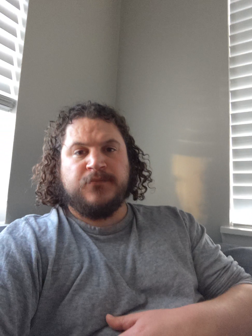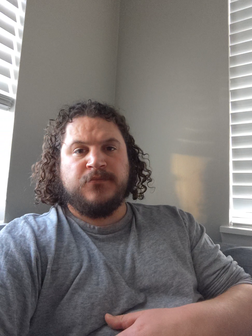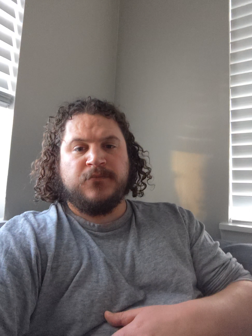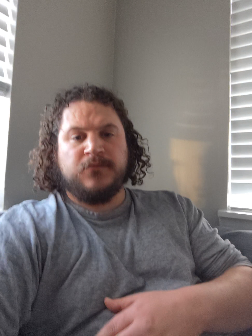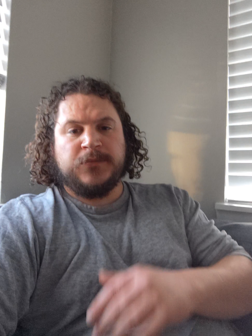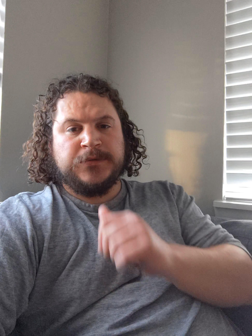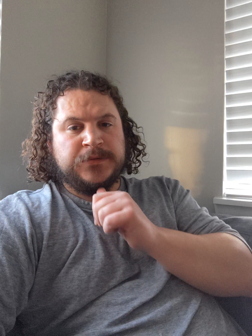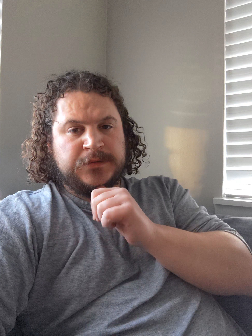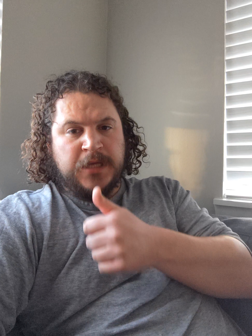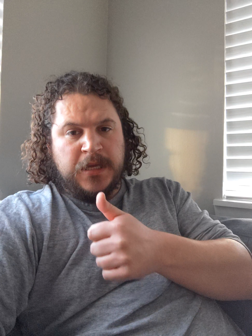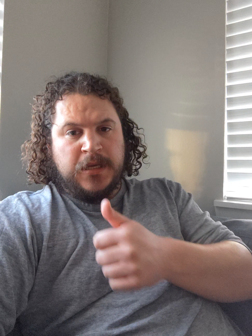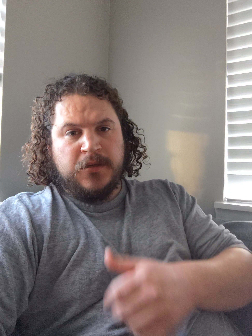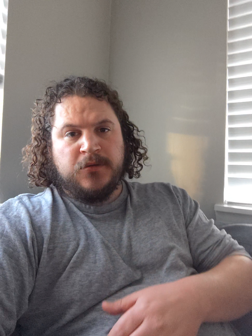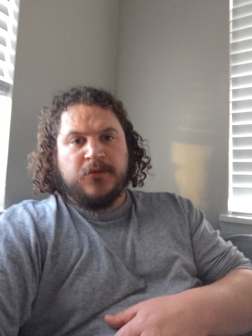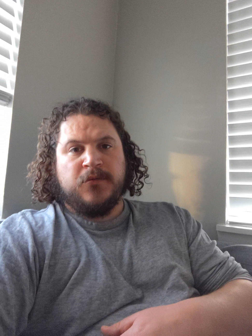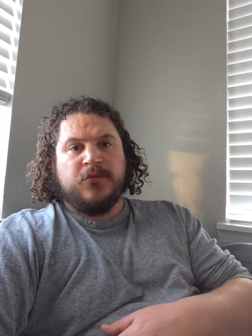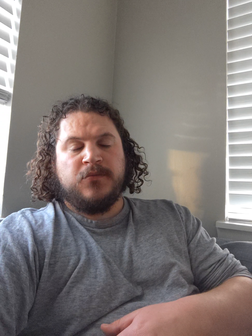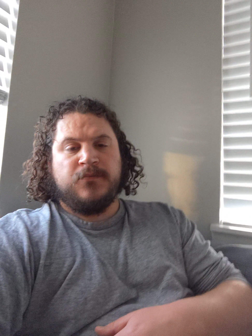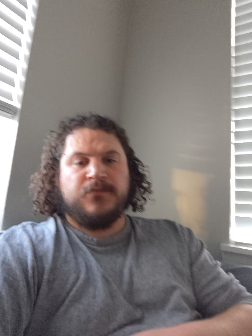not